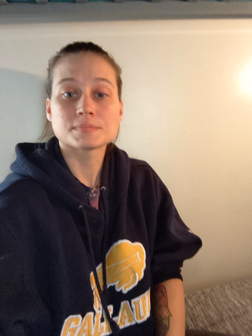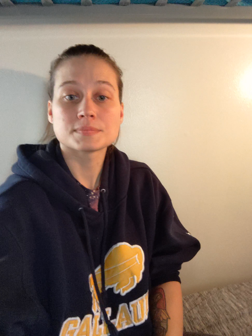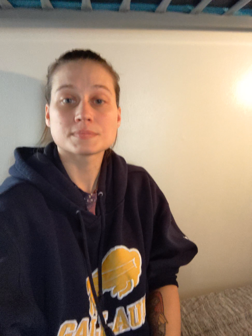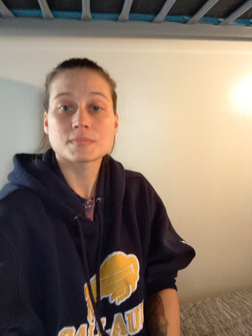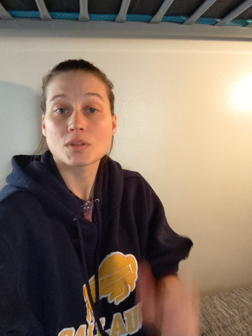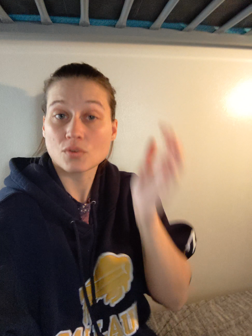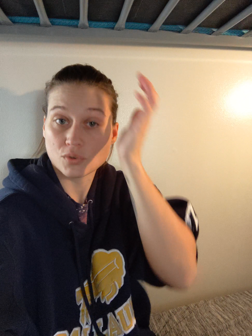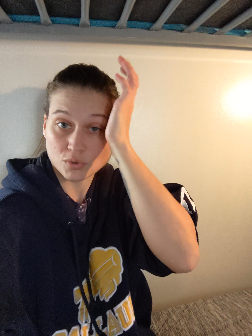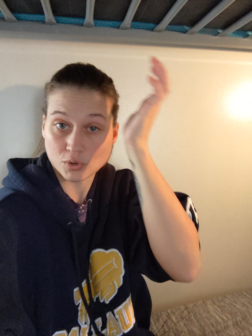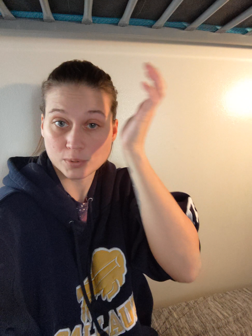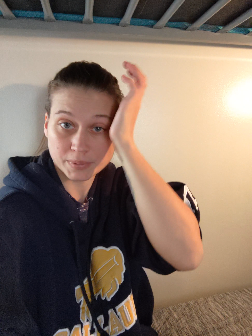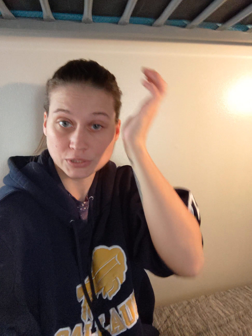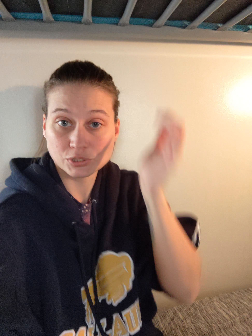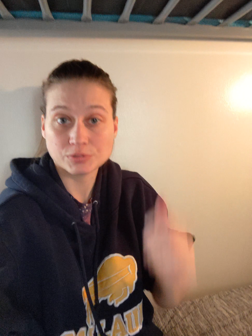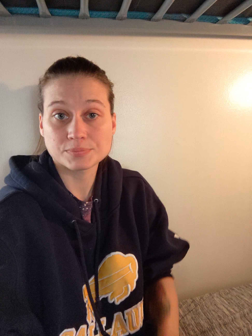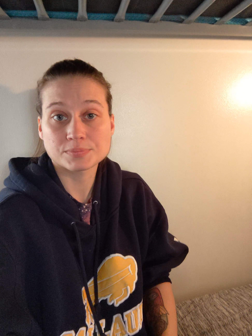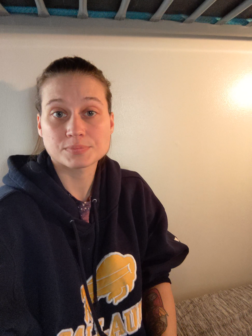garbage